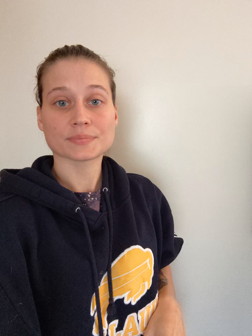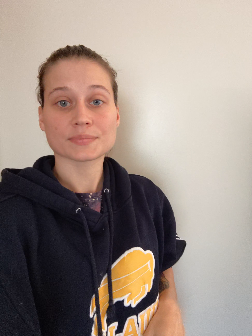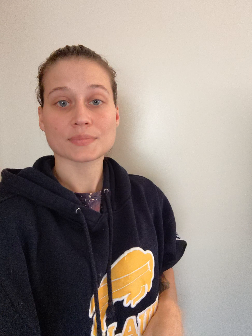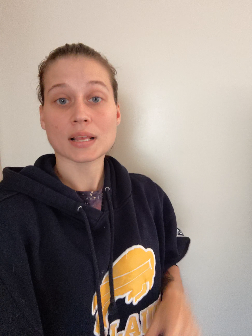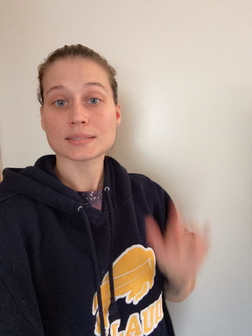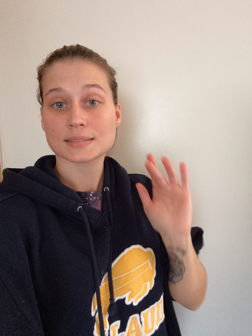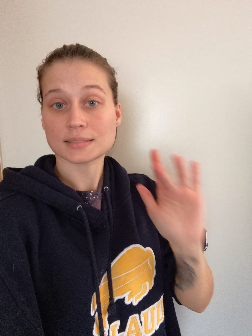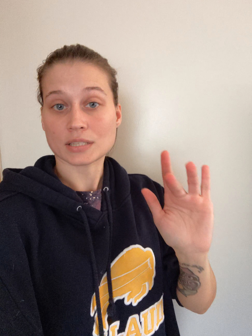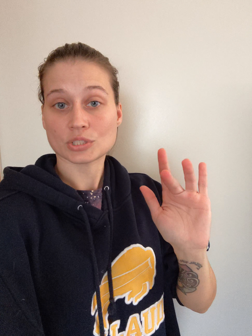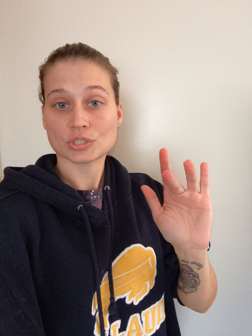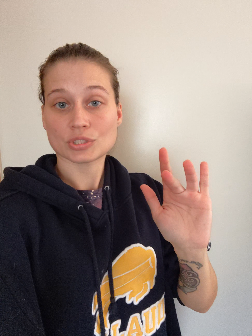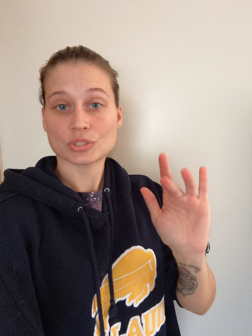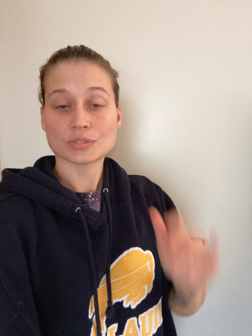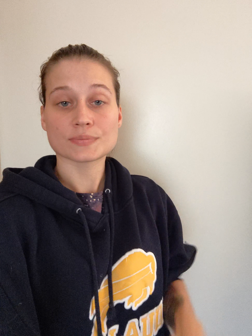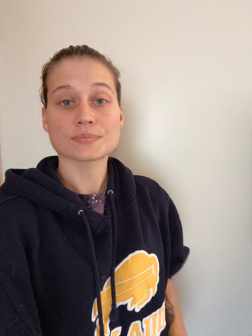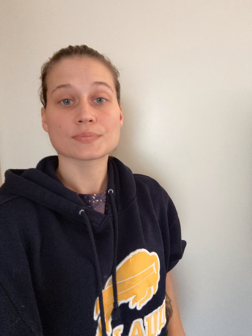touch